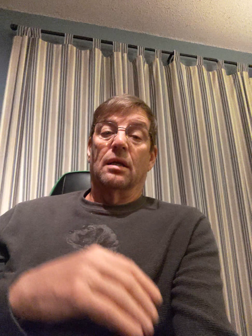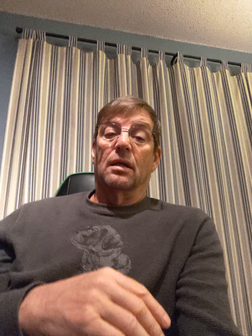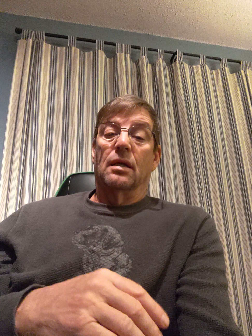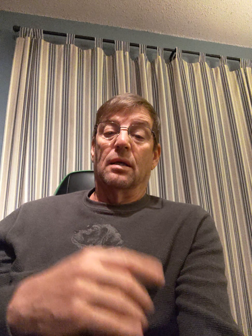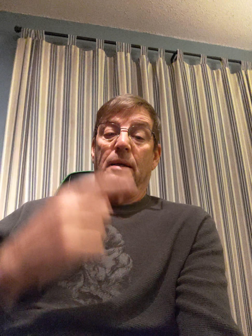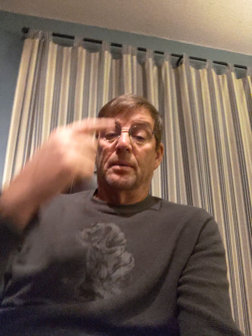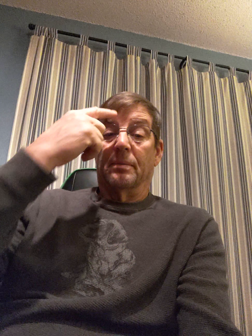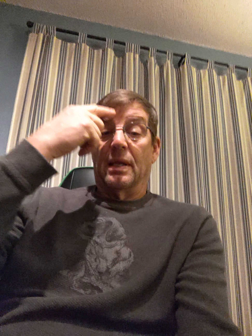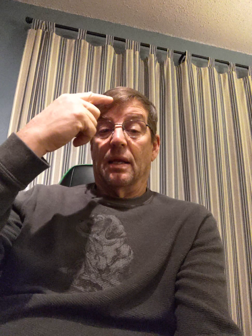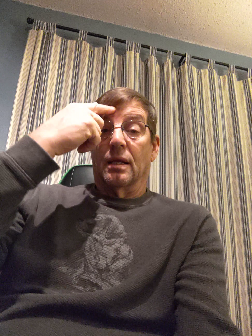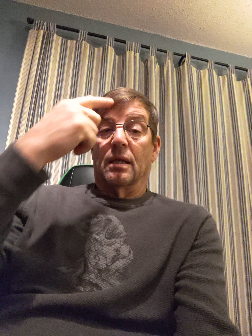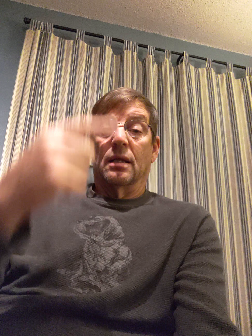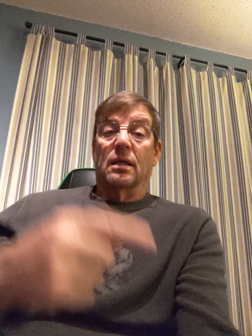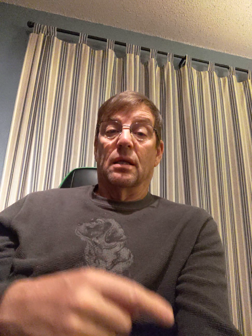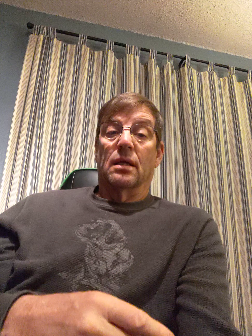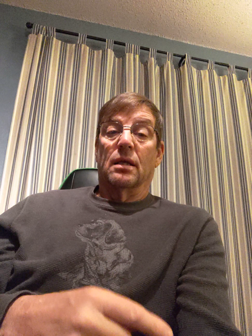penny